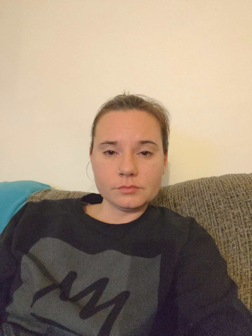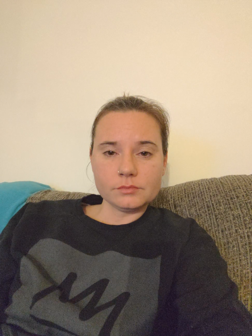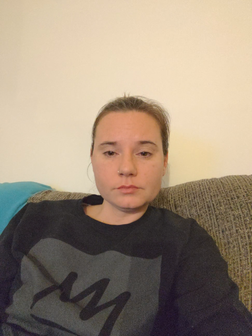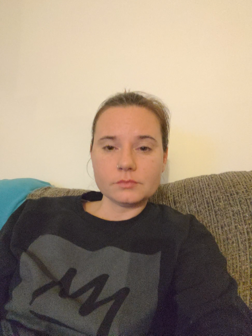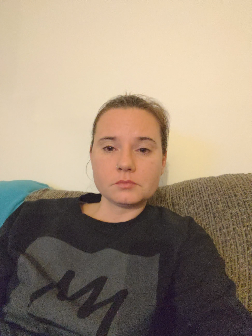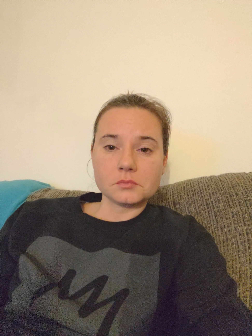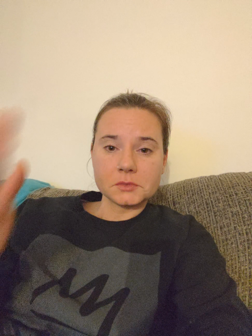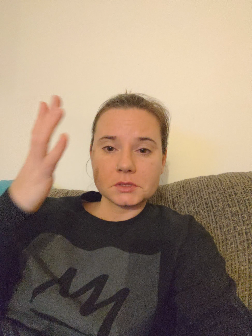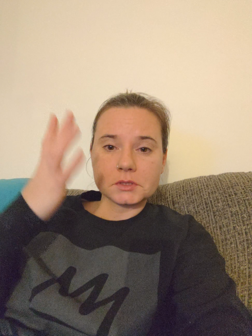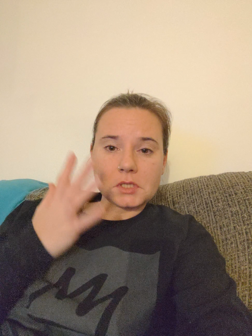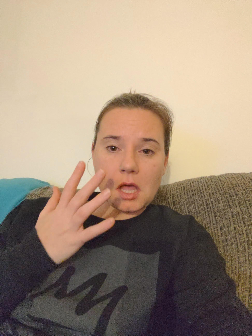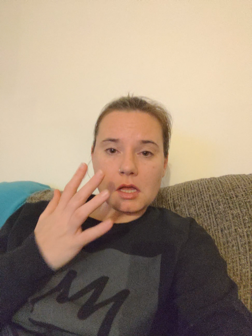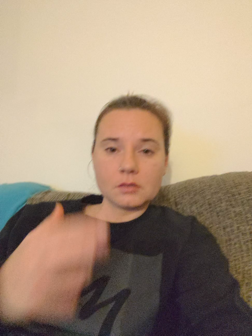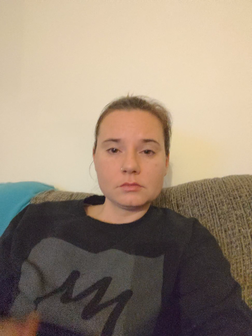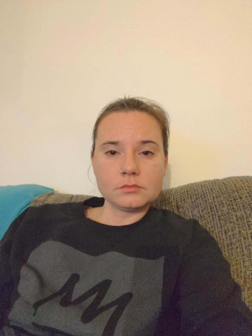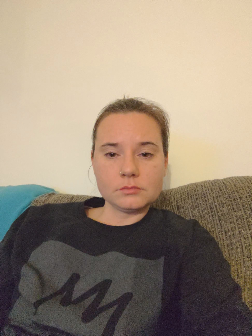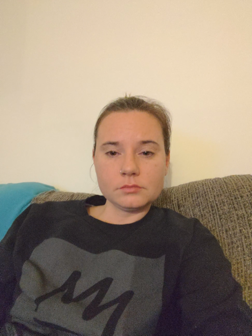sad